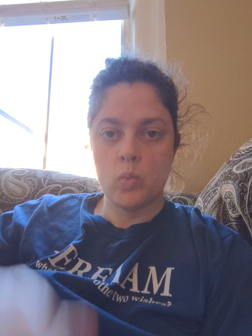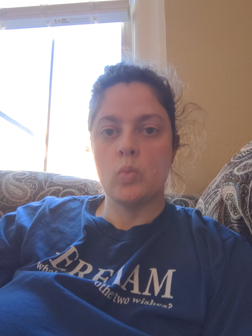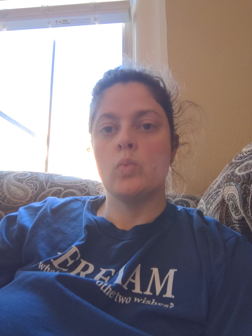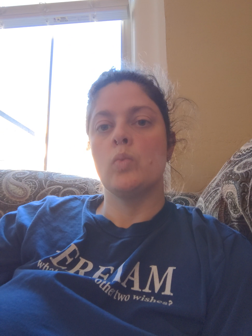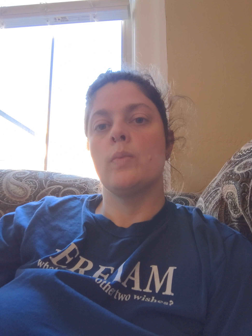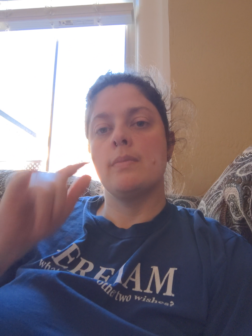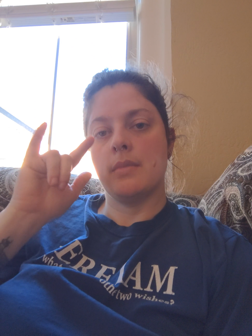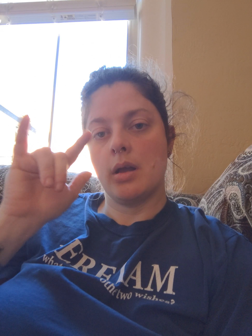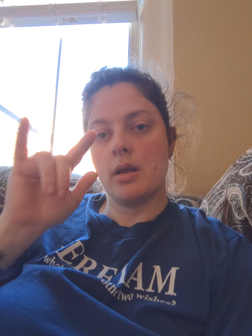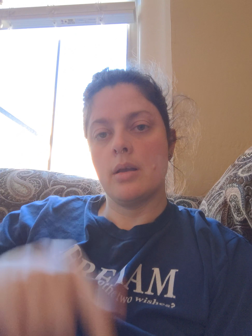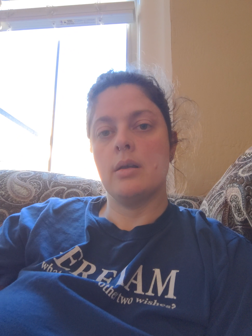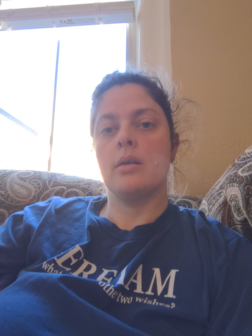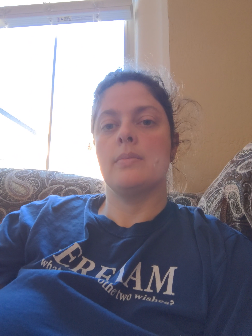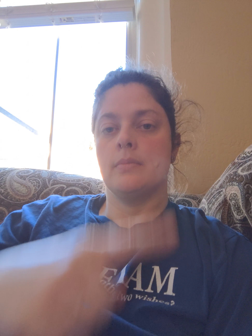airplane